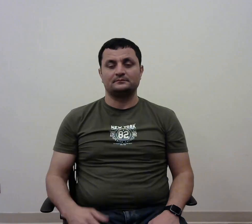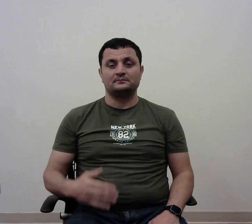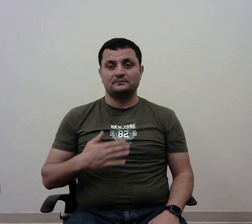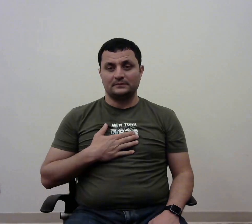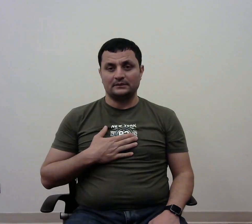mən